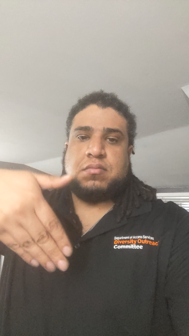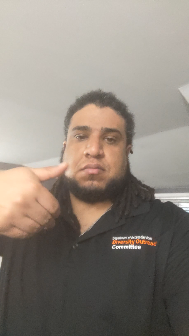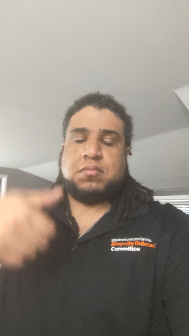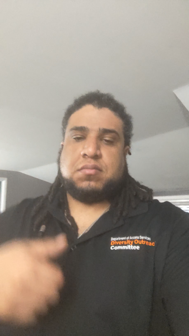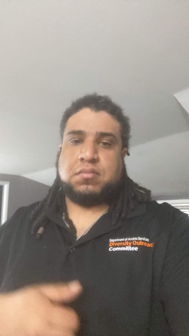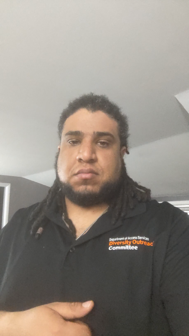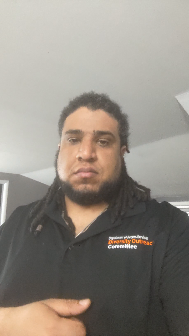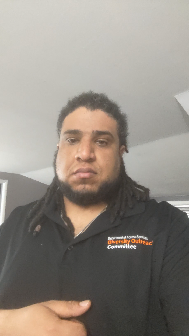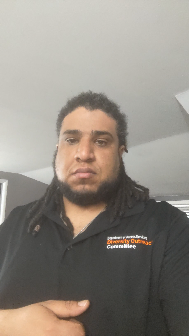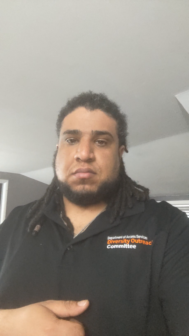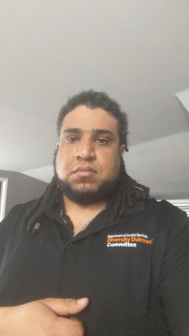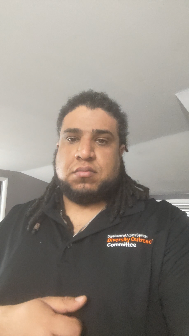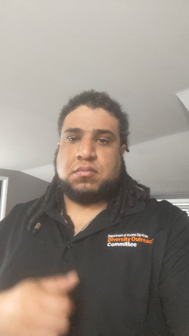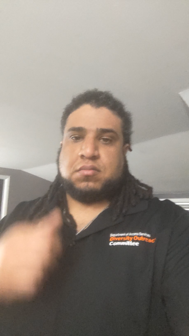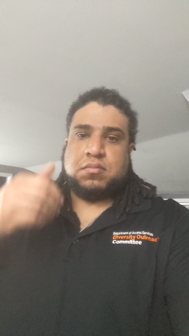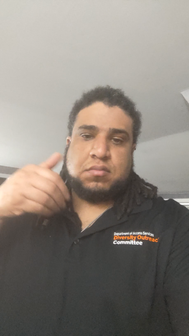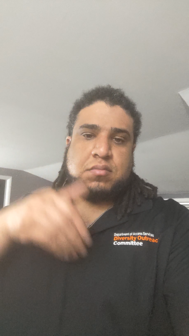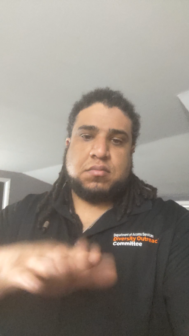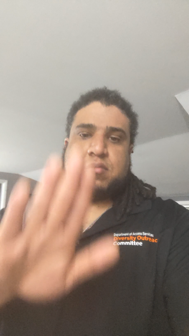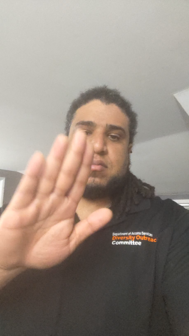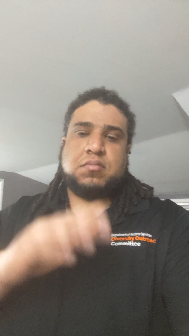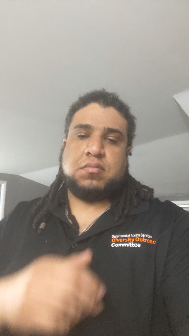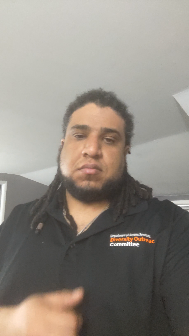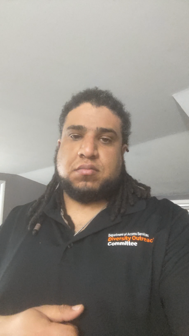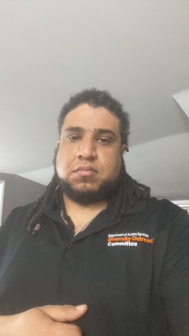enter